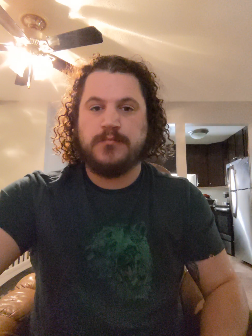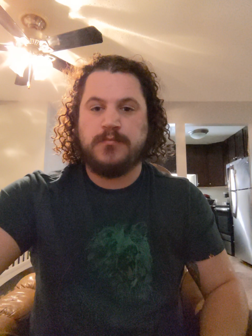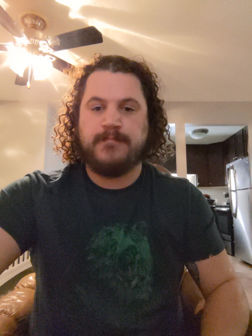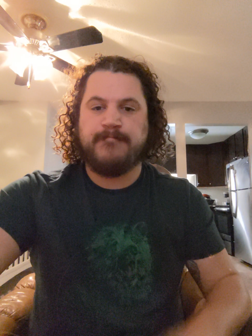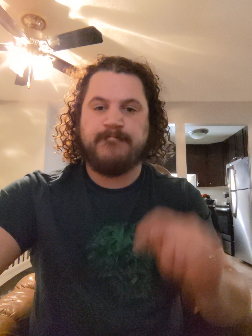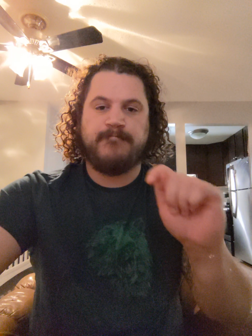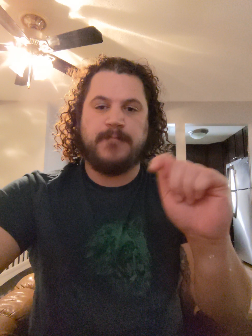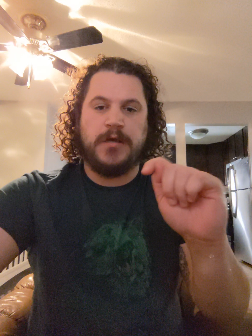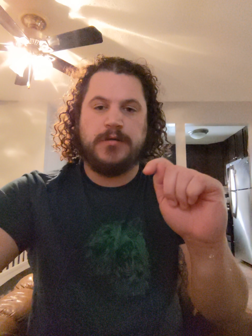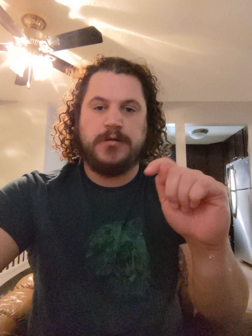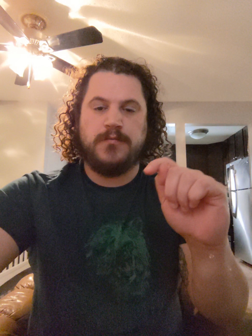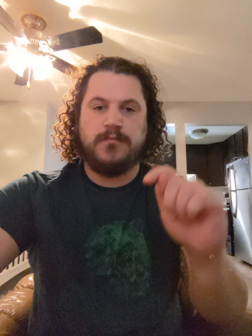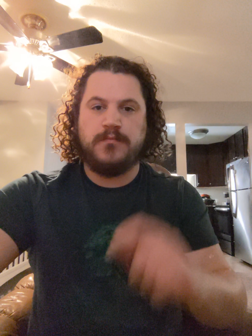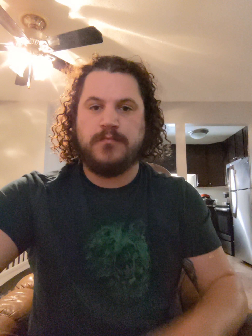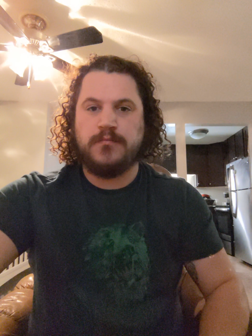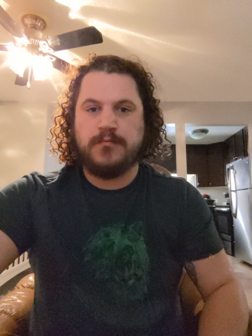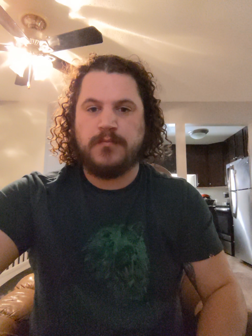potty